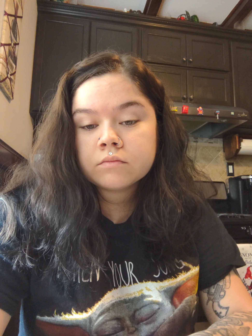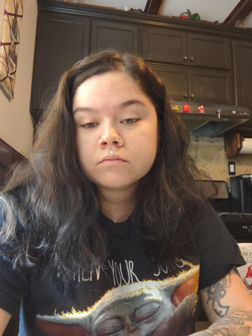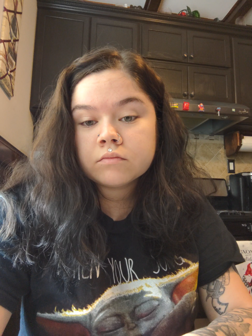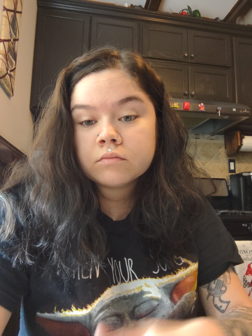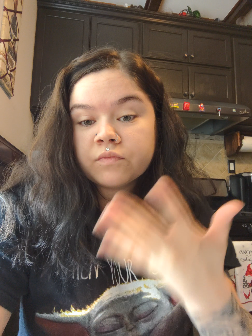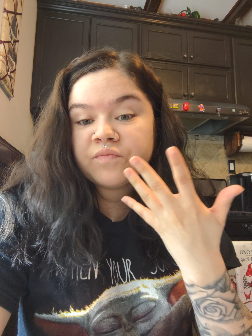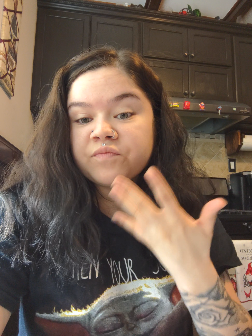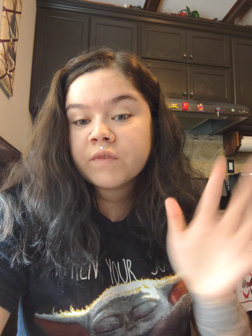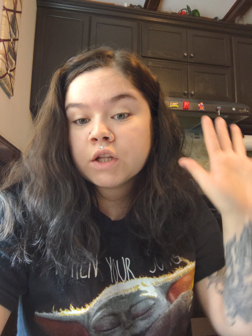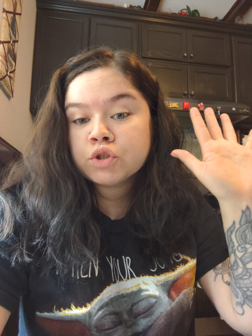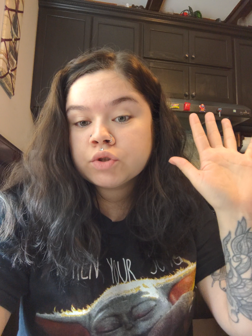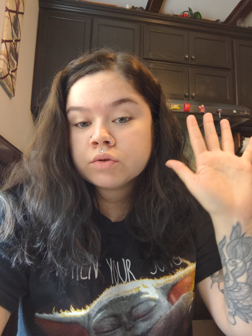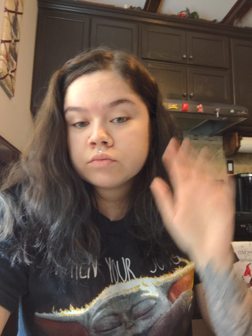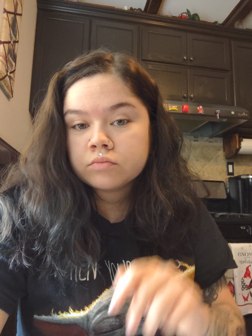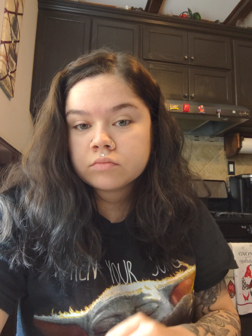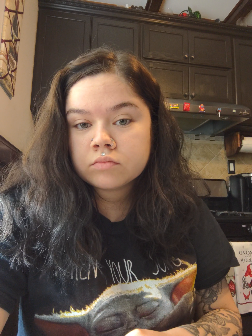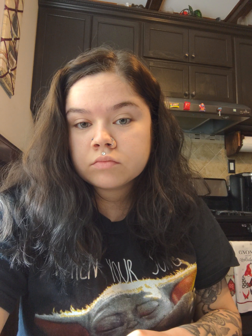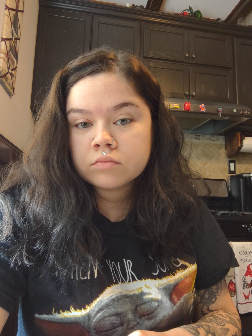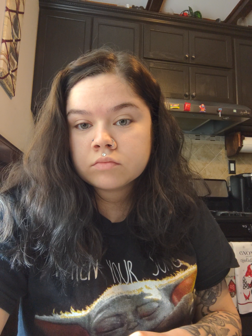finish